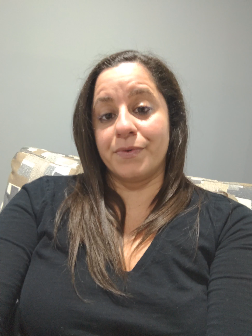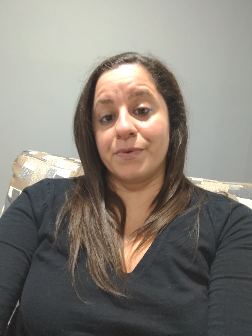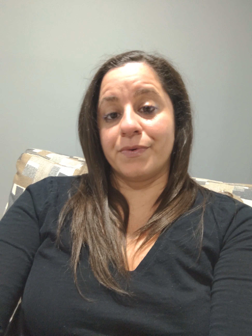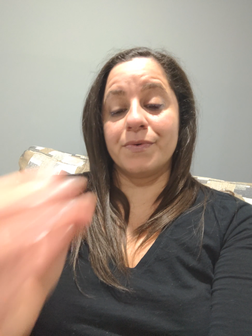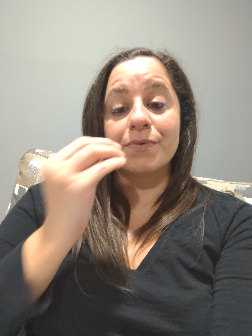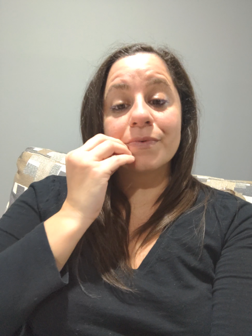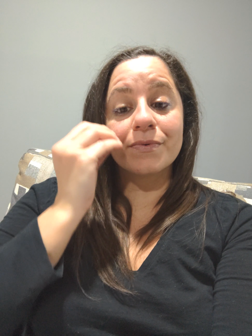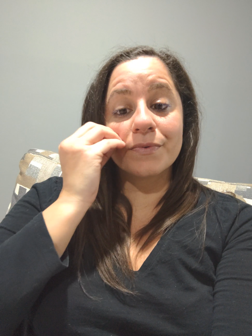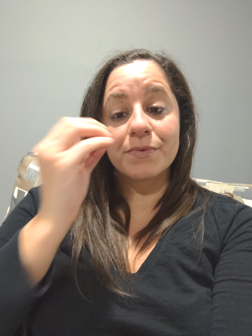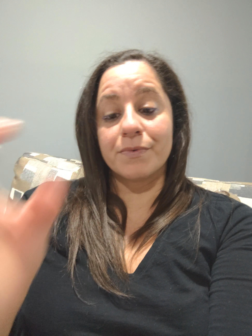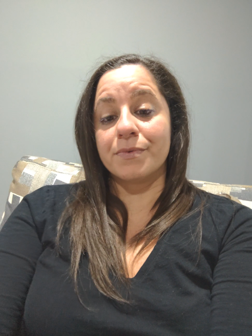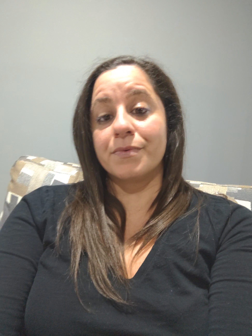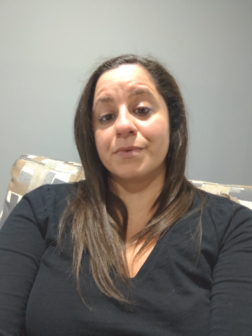home